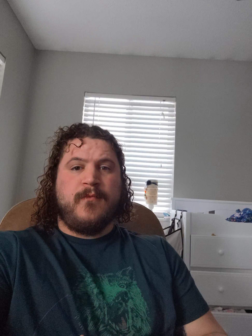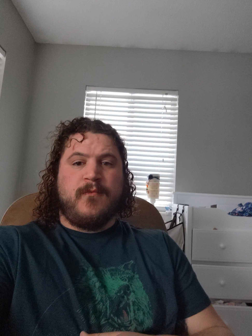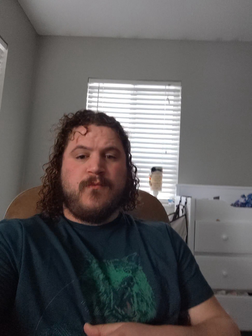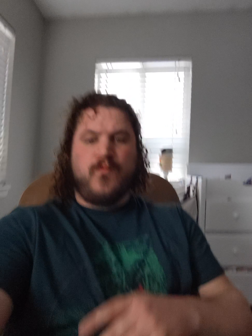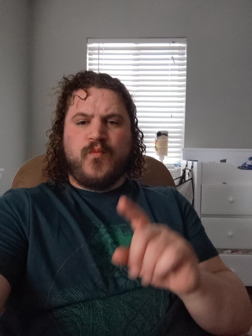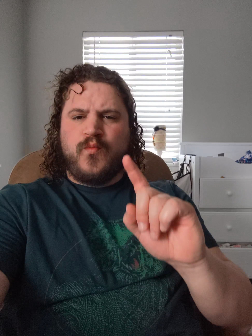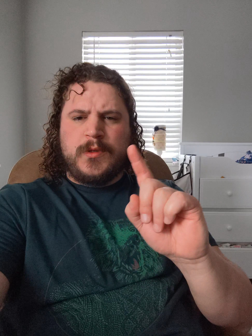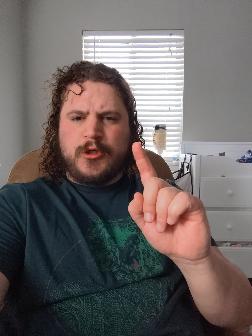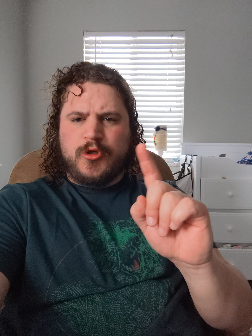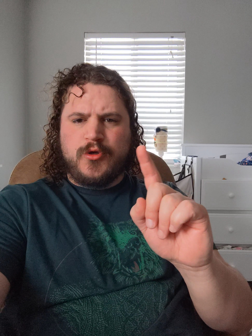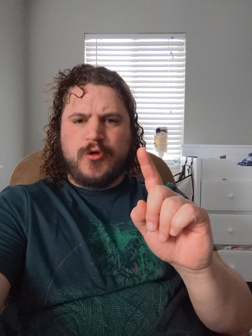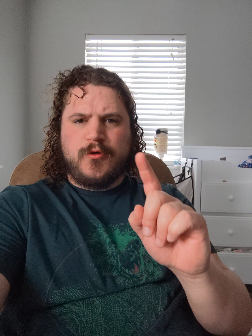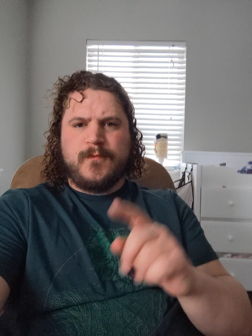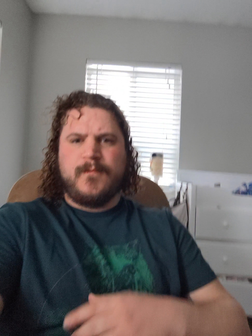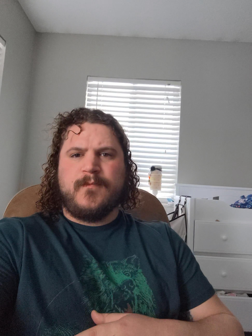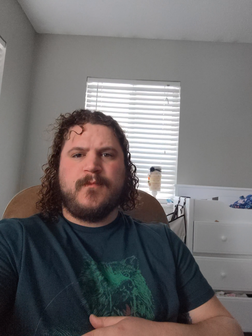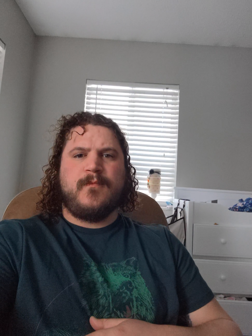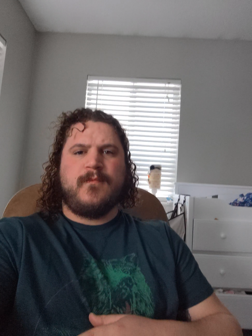where